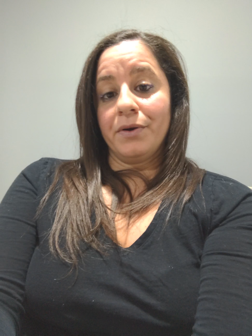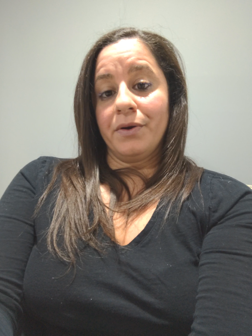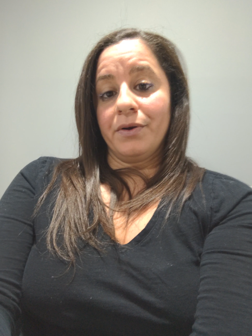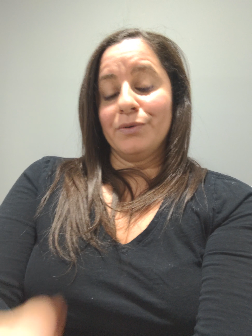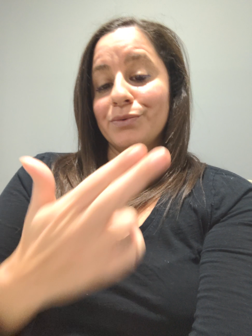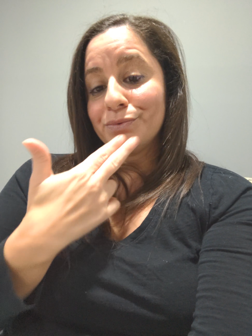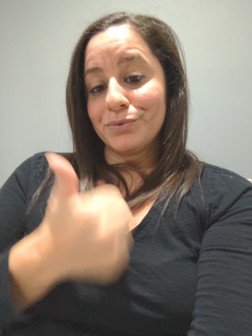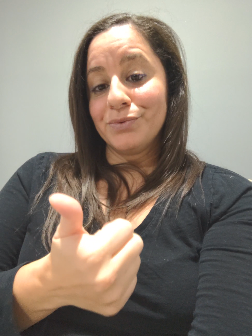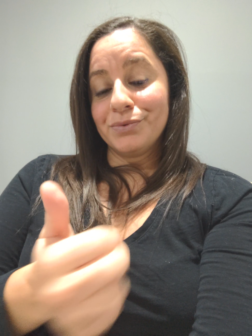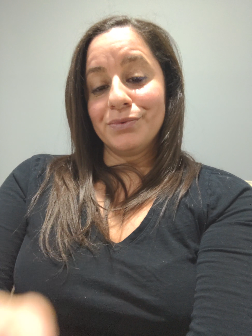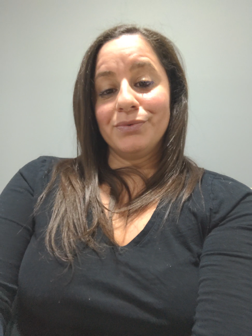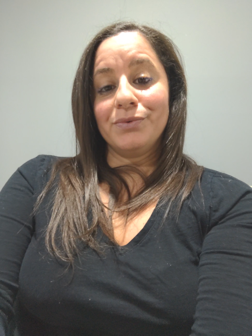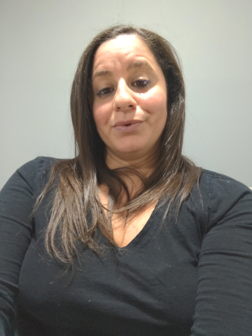cute